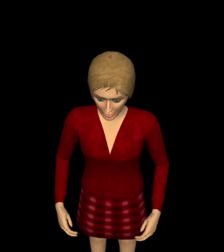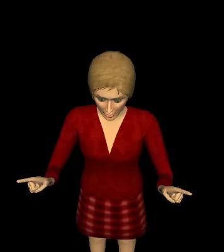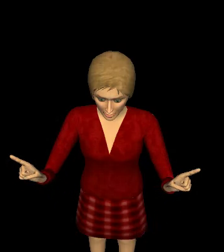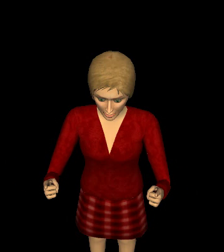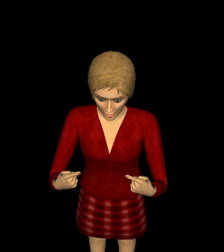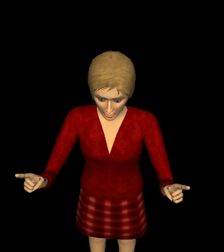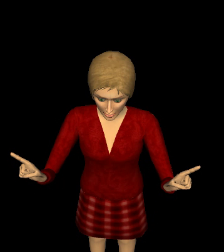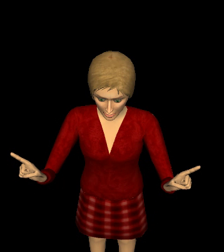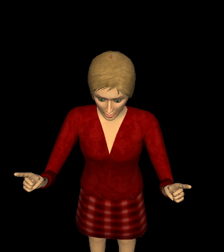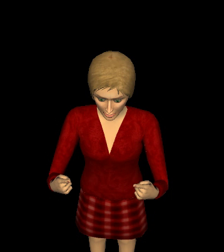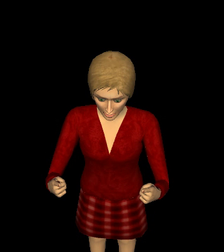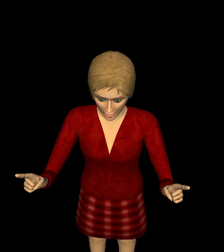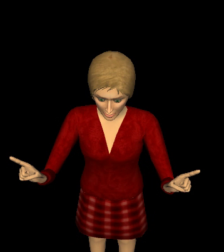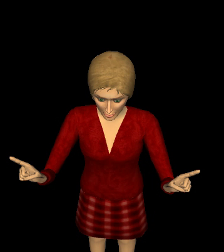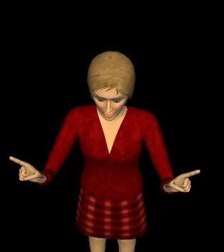موسيقى